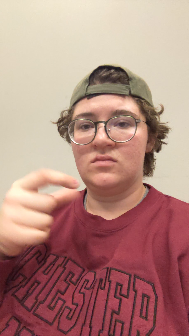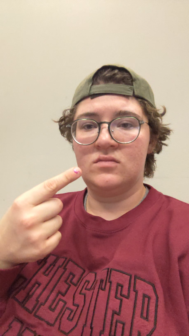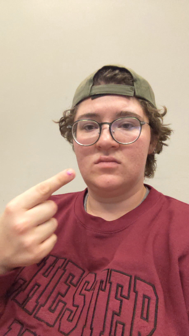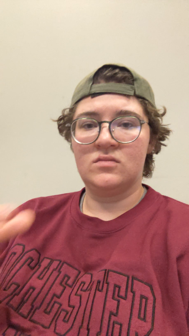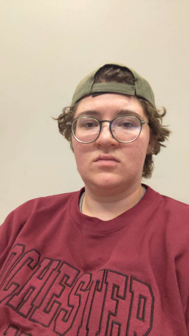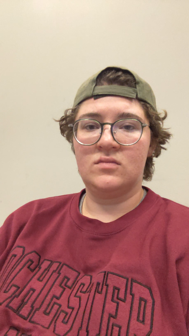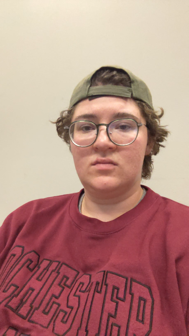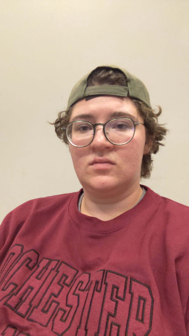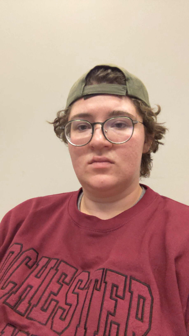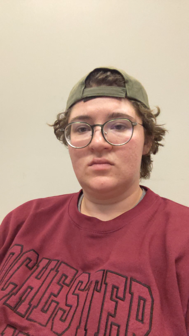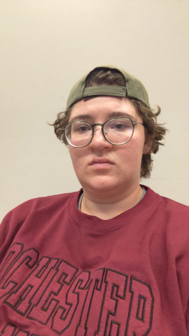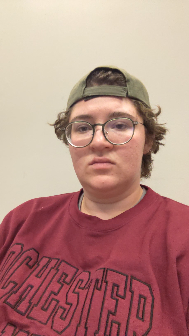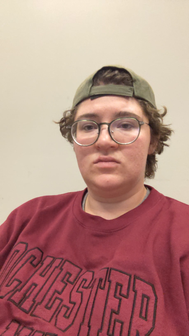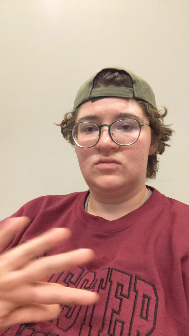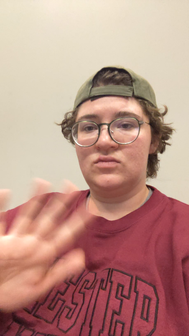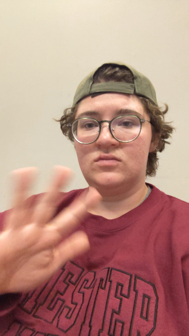cheese